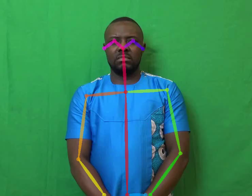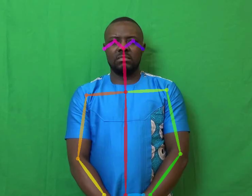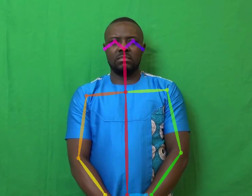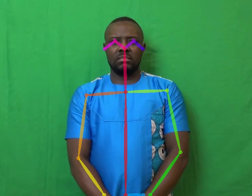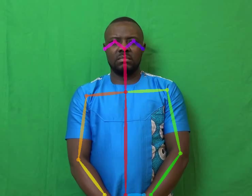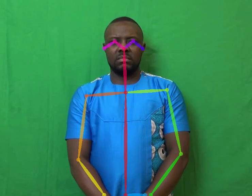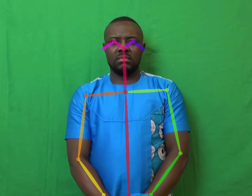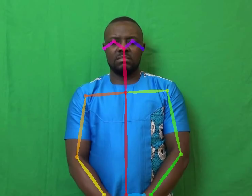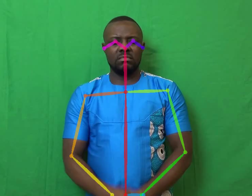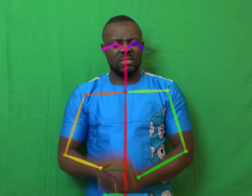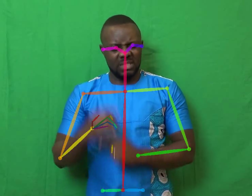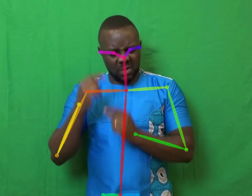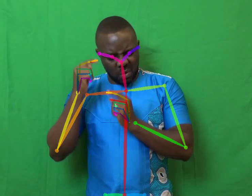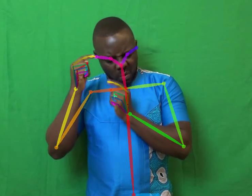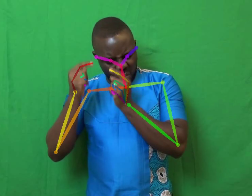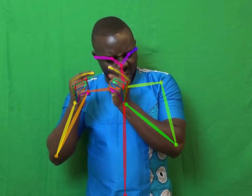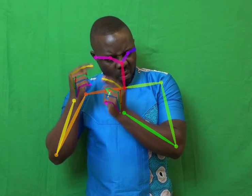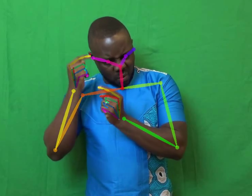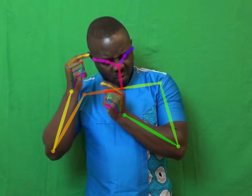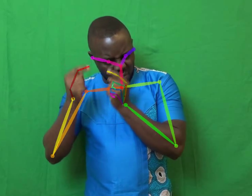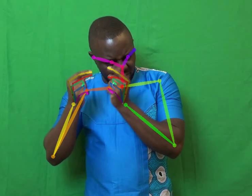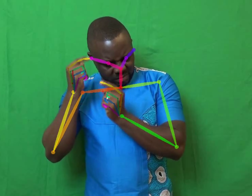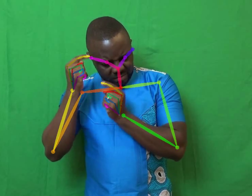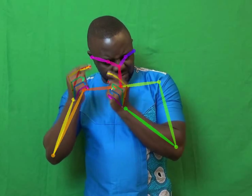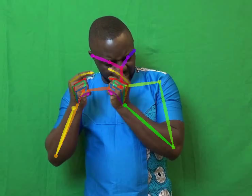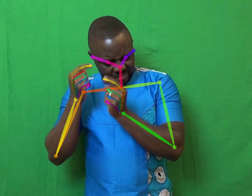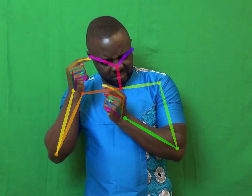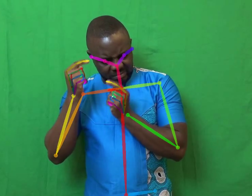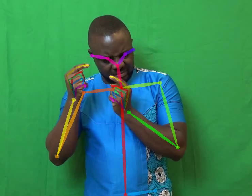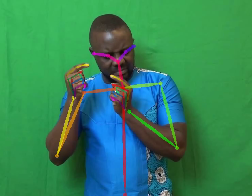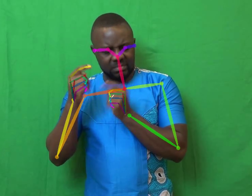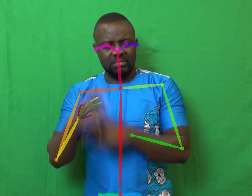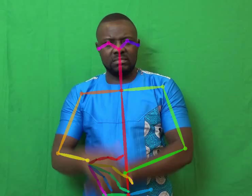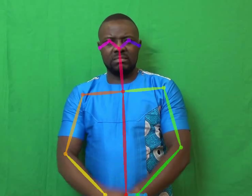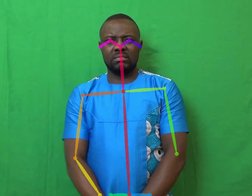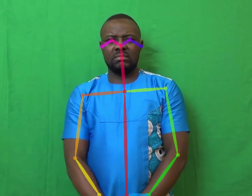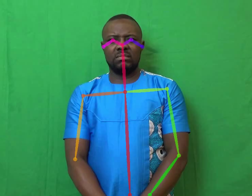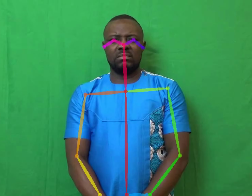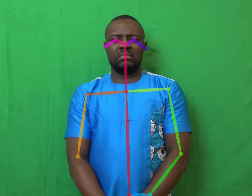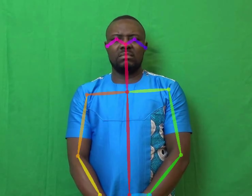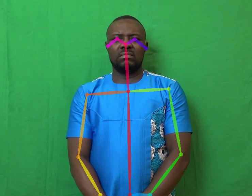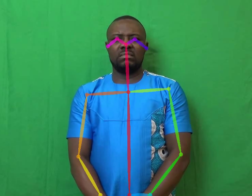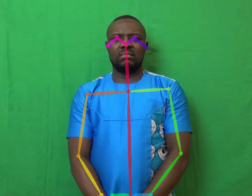consider